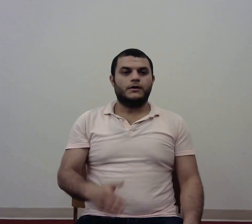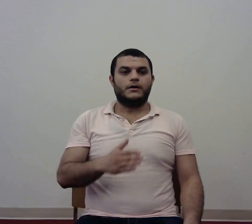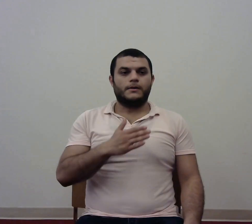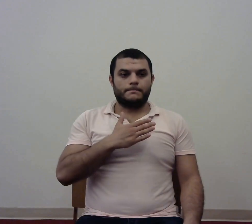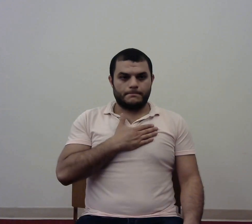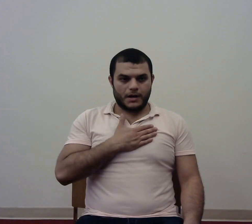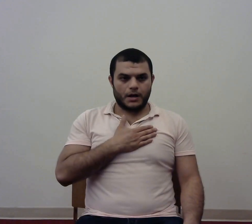mən